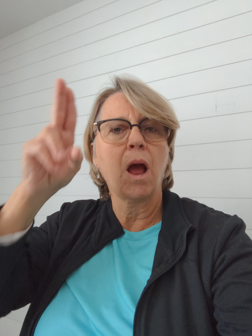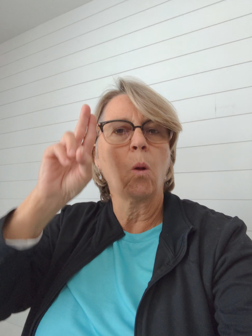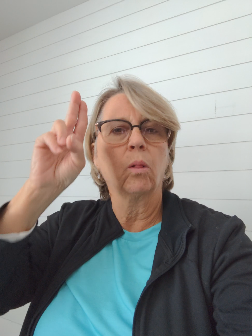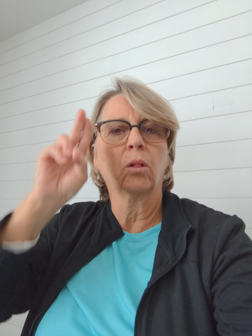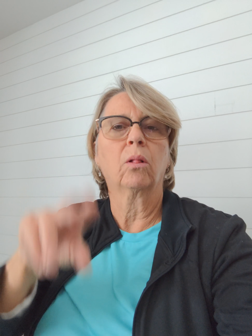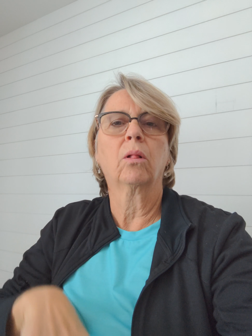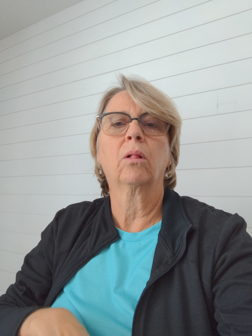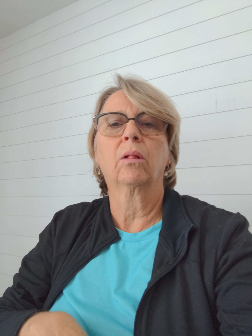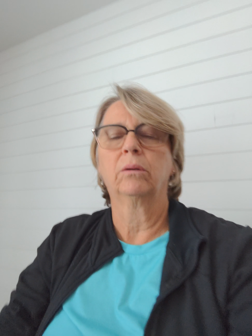uncle